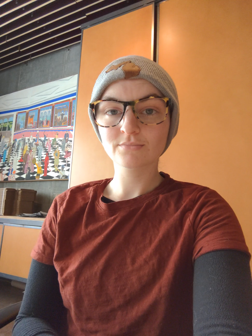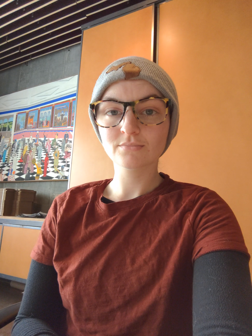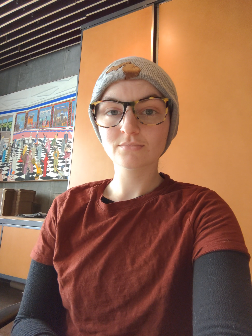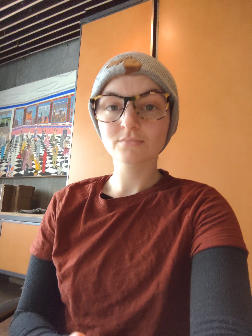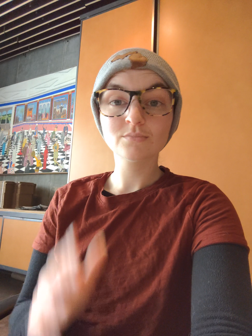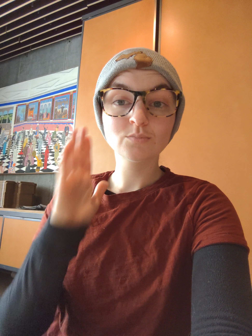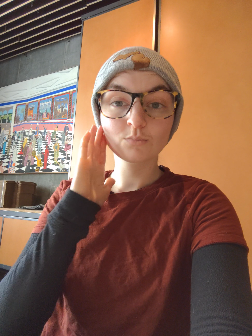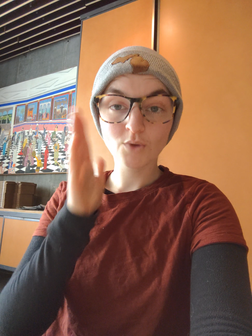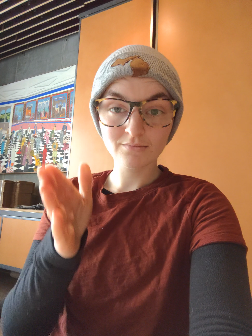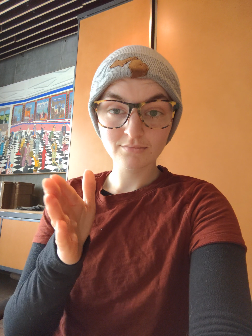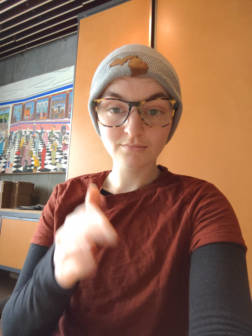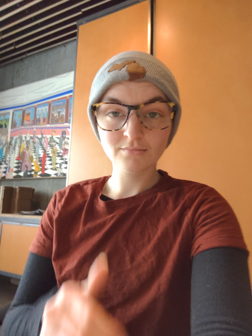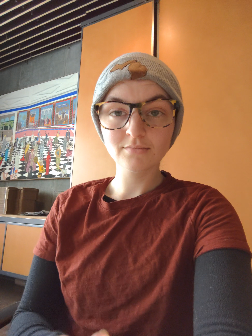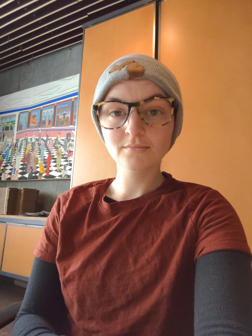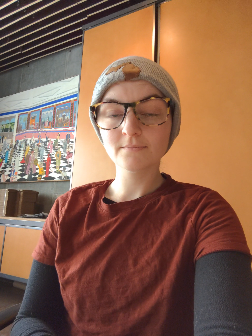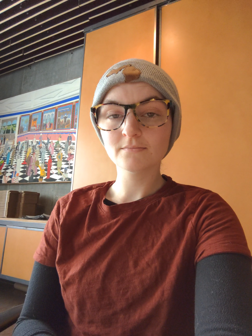will